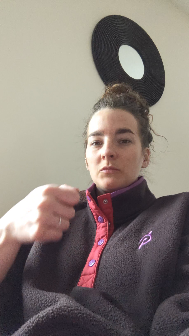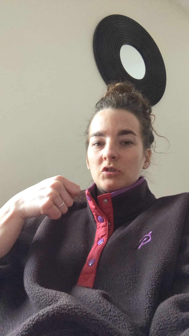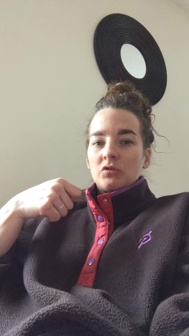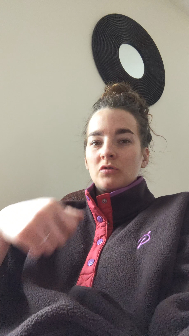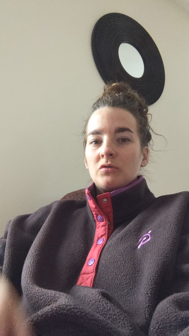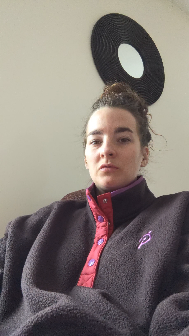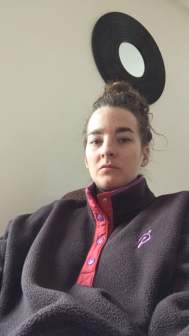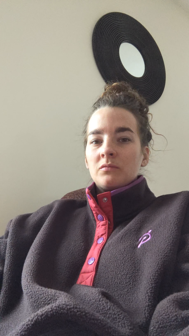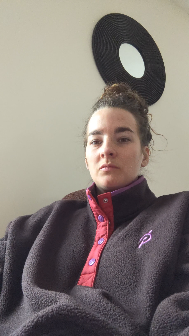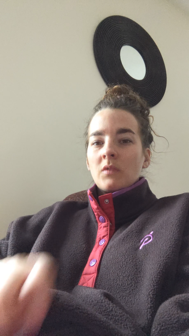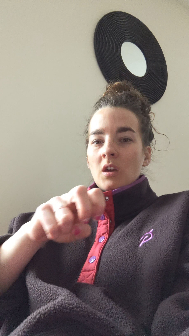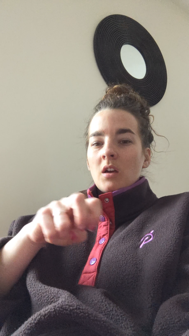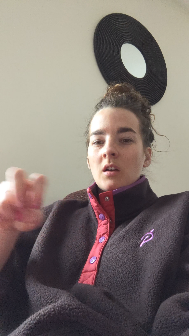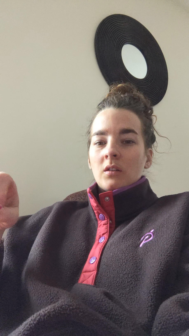couch